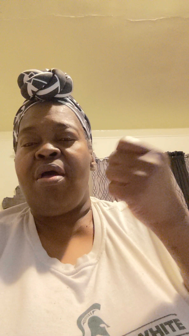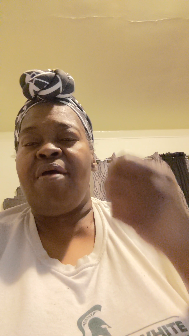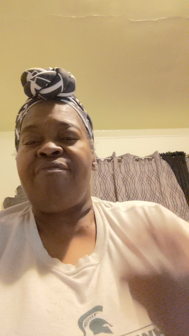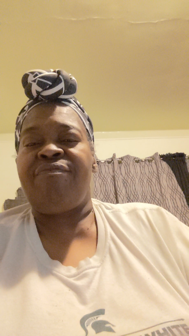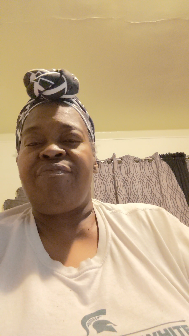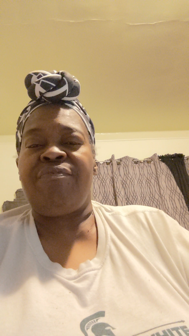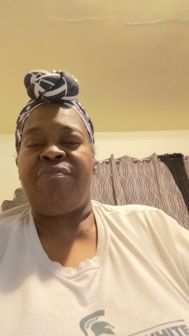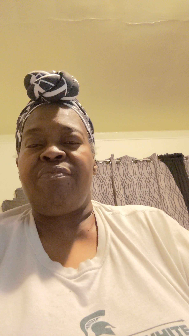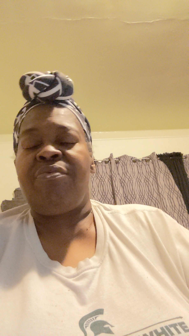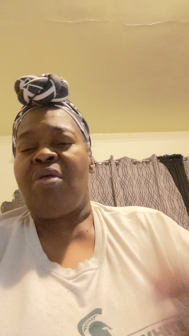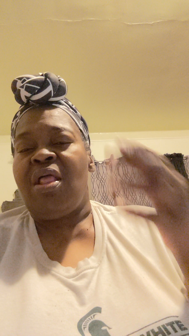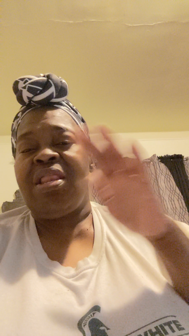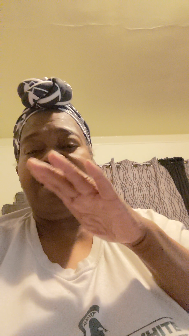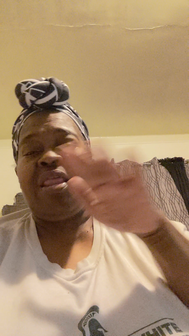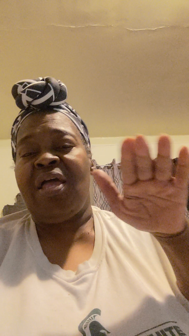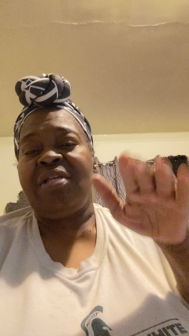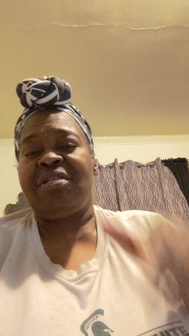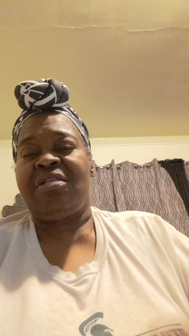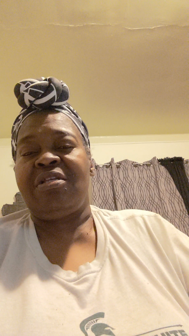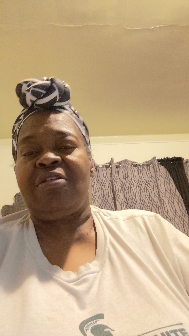nice